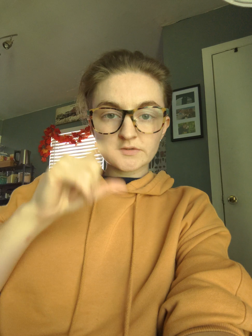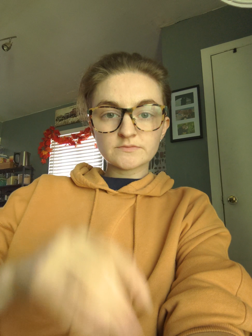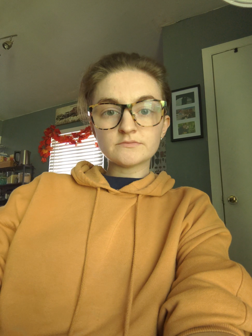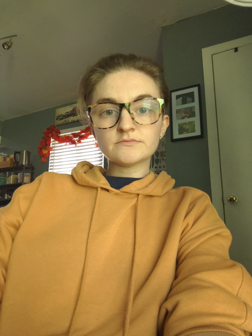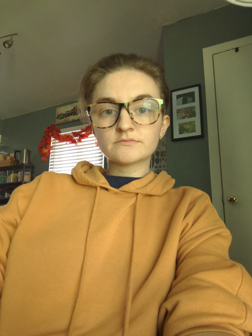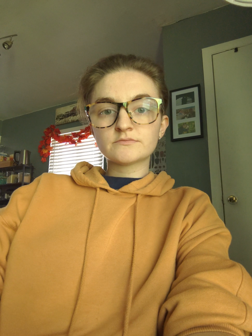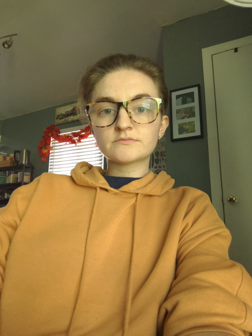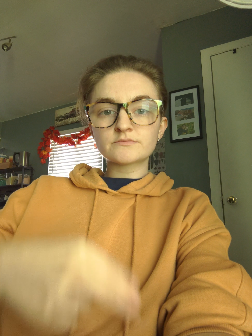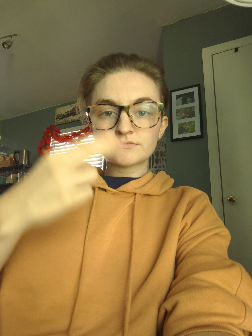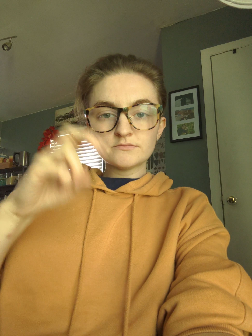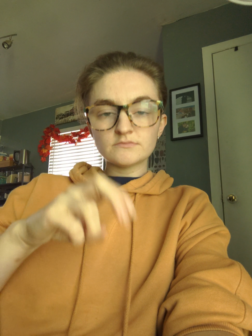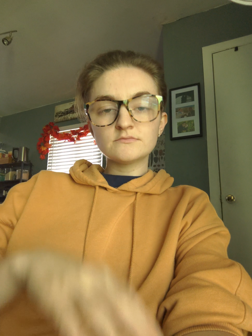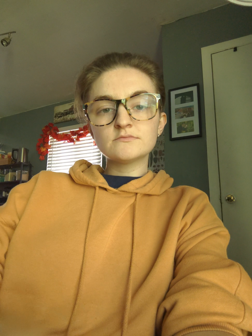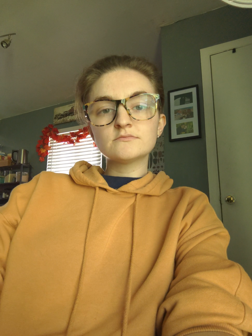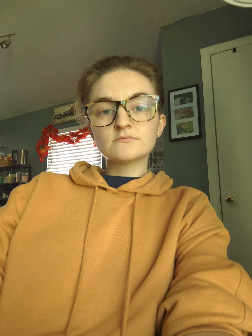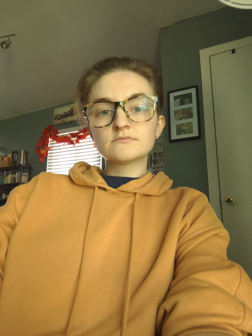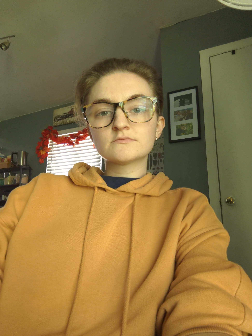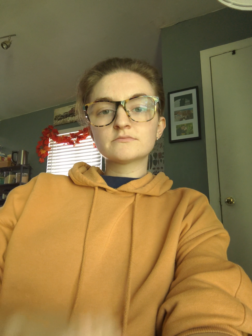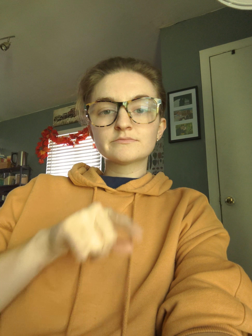high chair